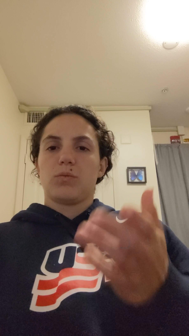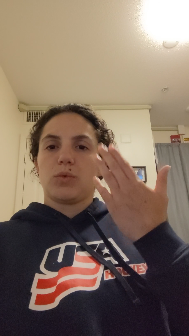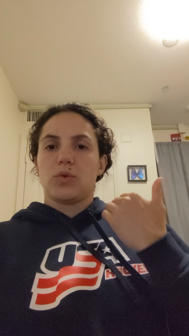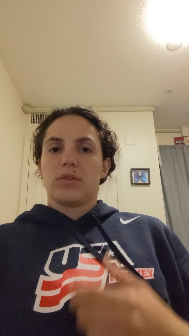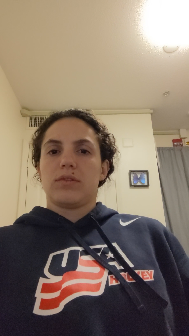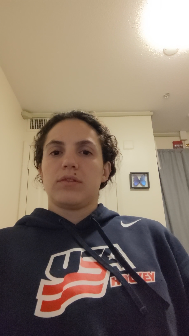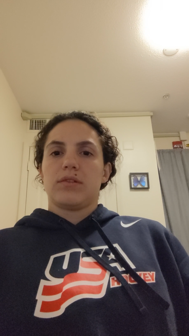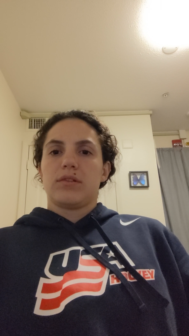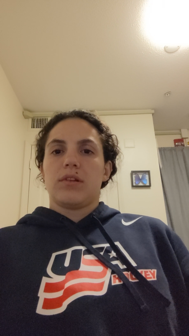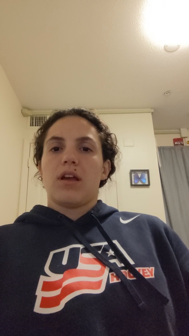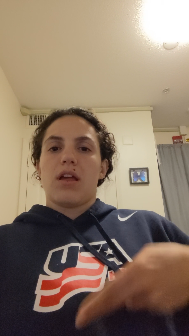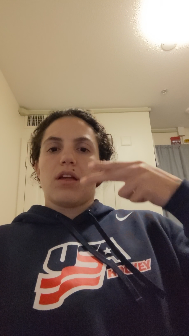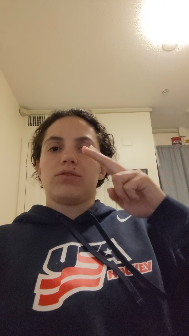high chair